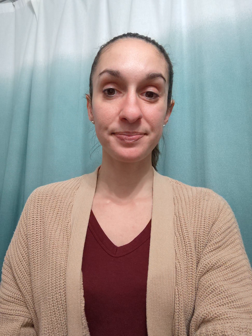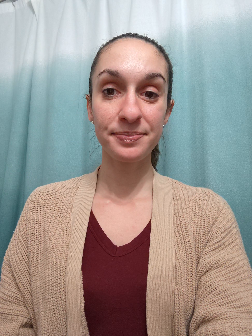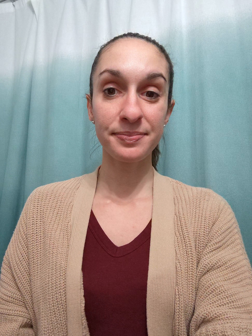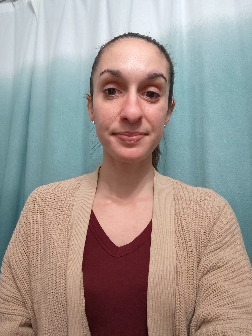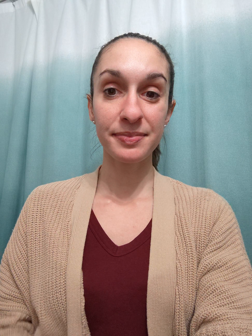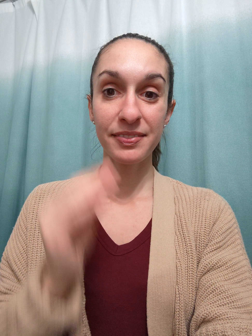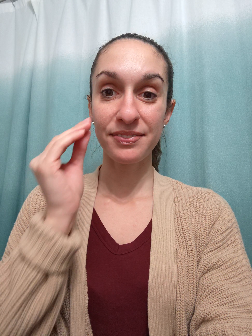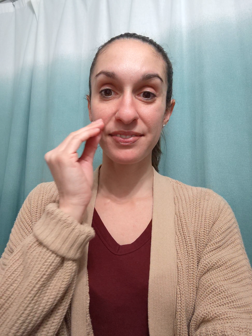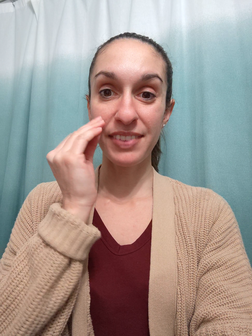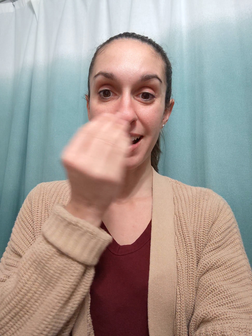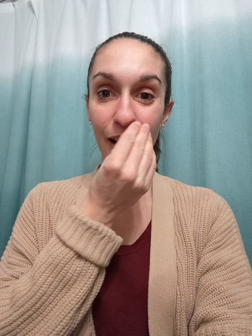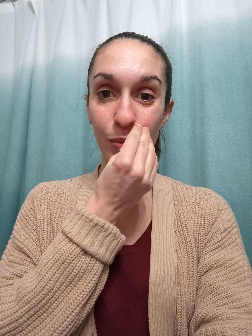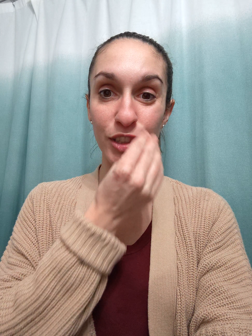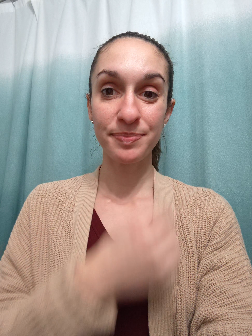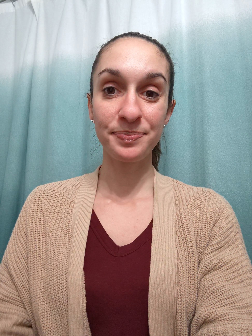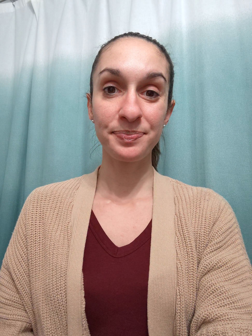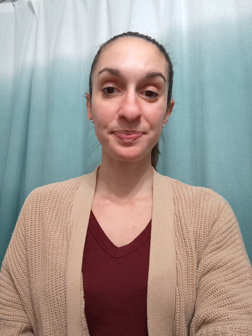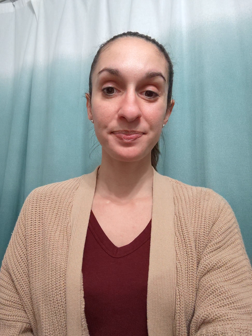flower